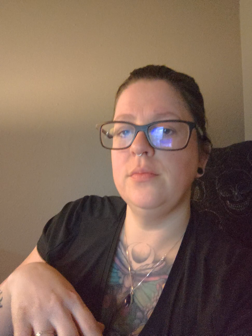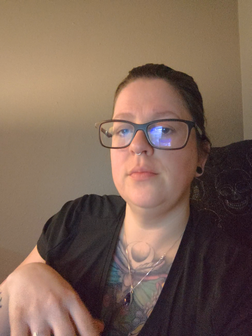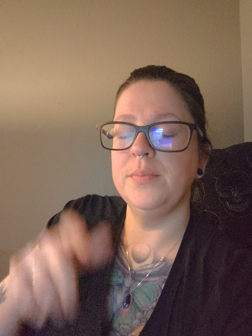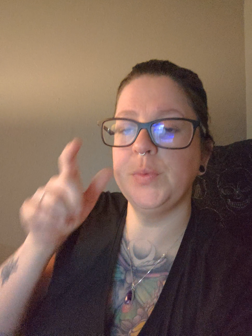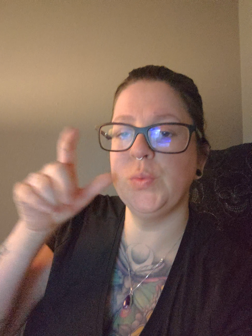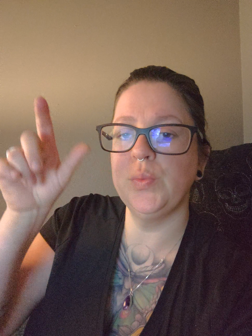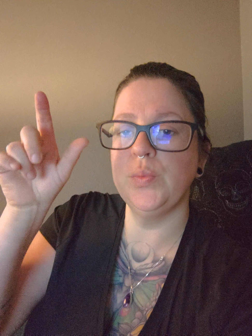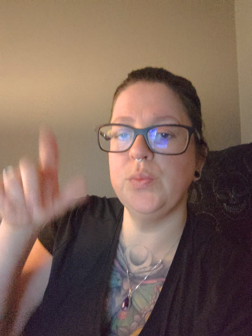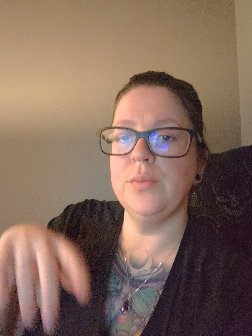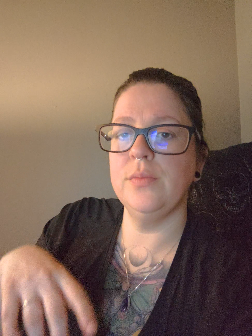moon